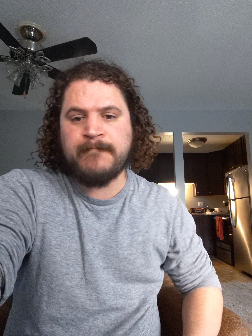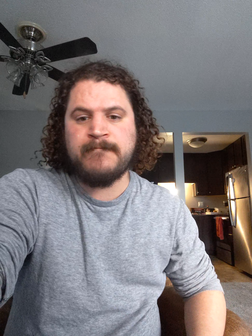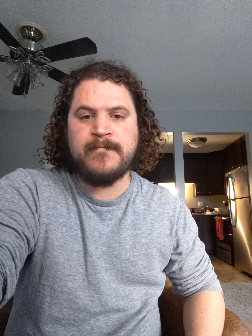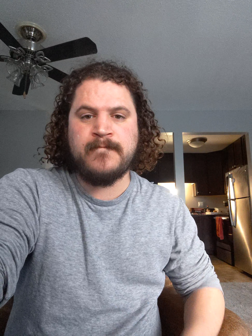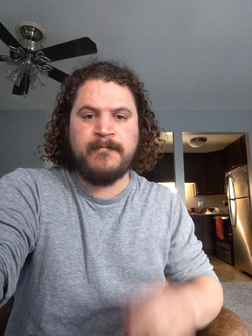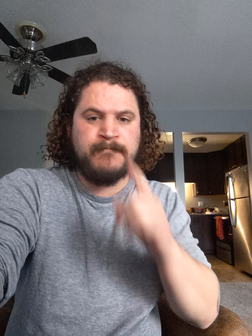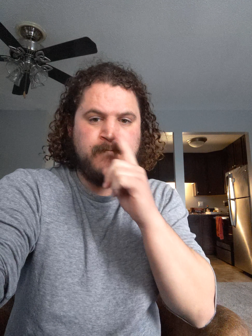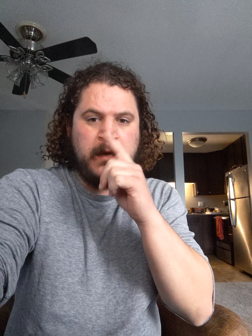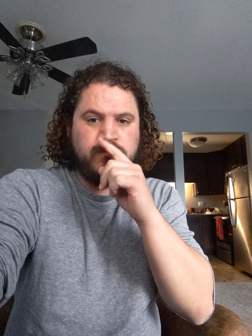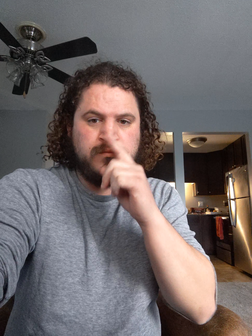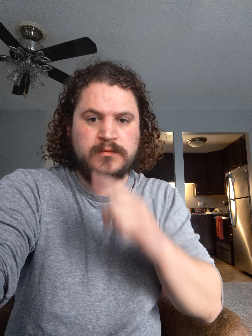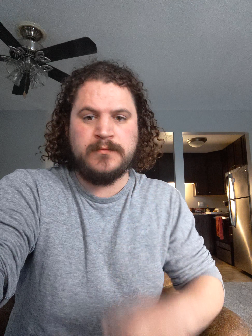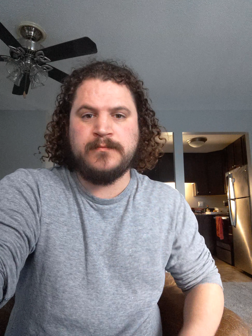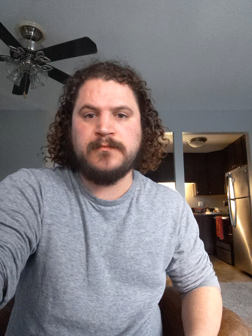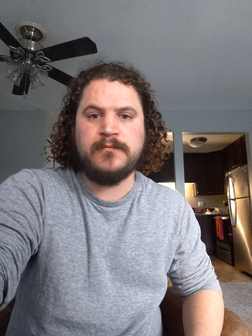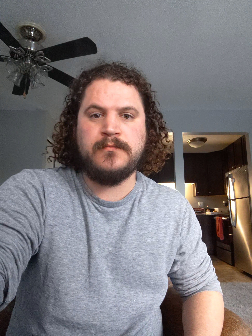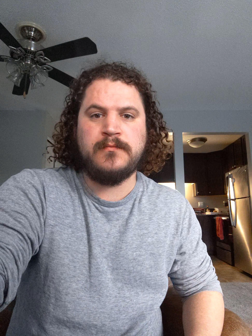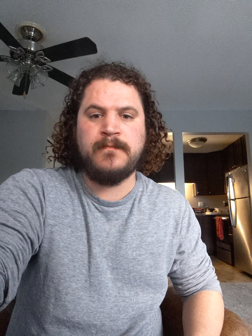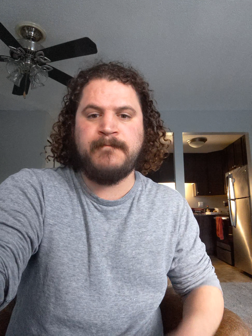mouse